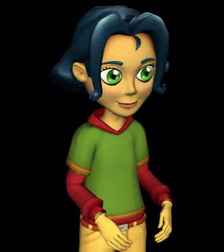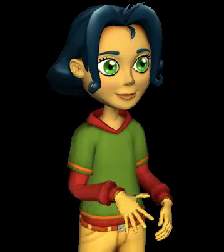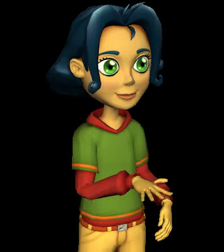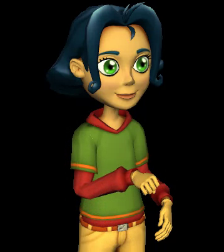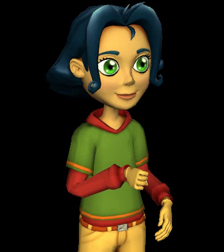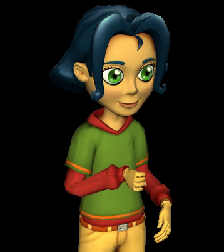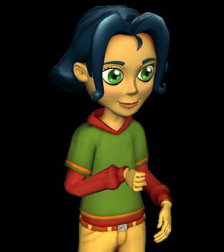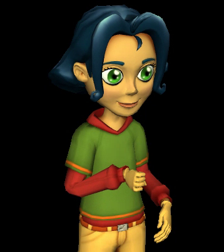يأخذ